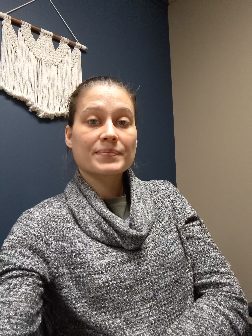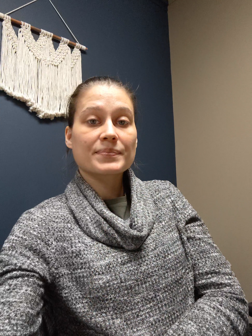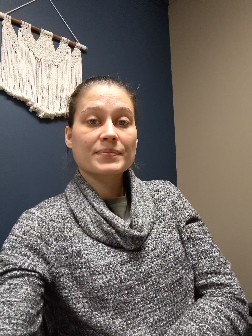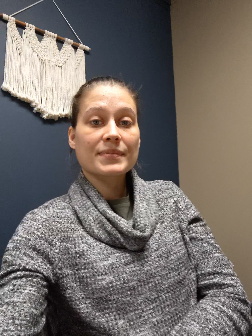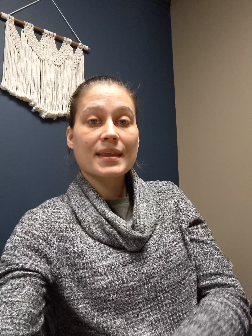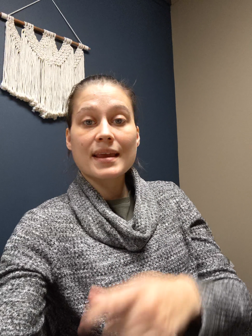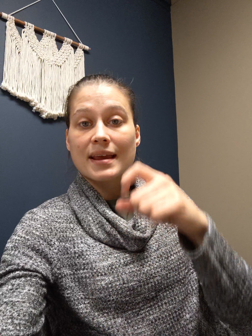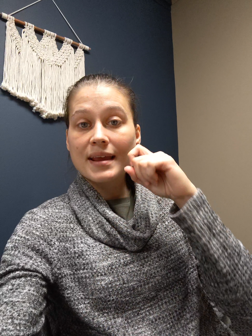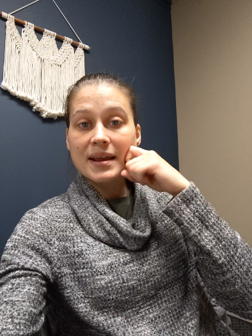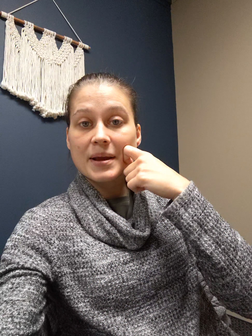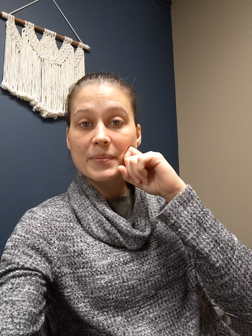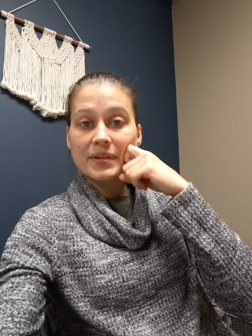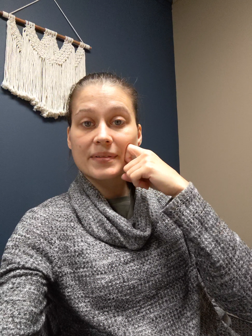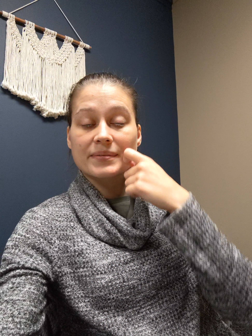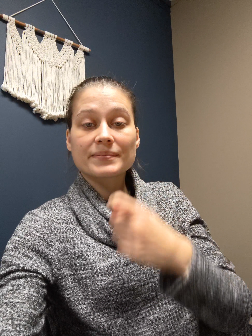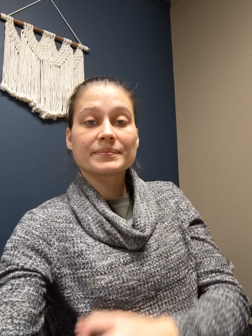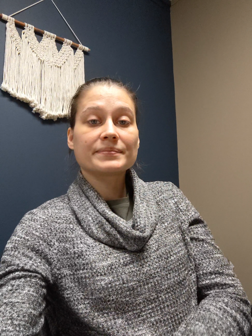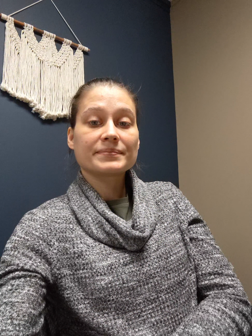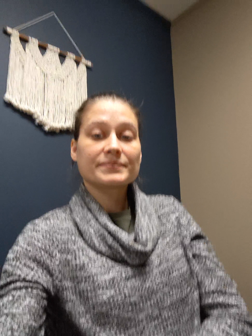apple